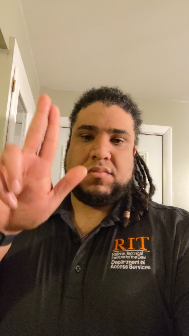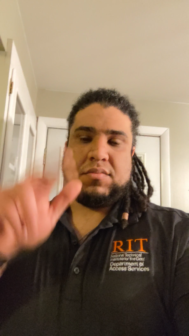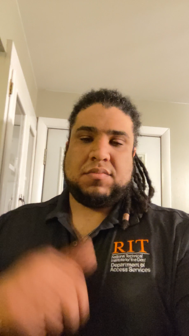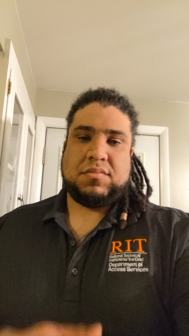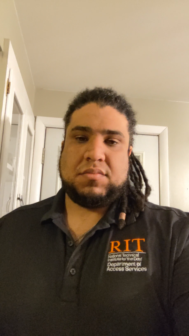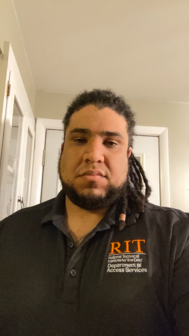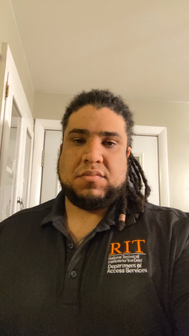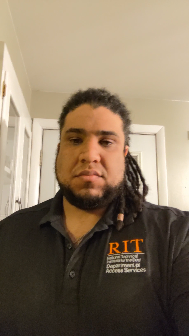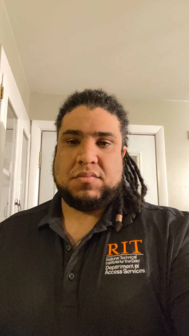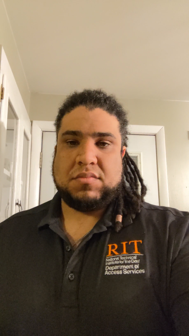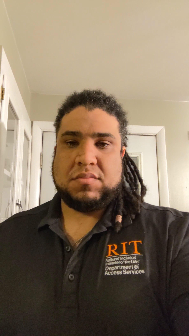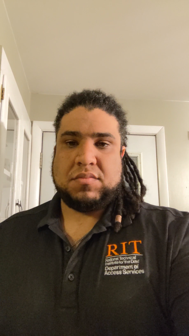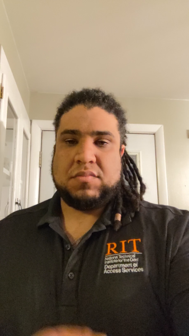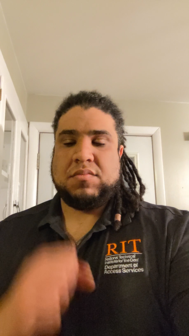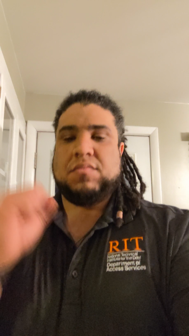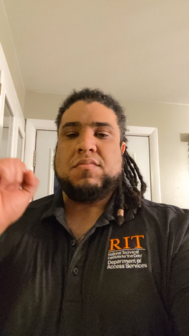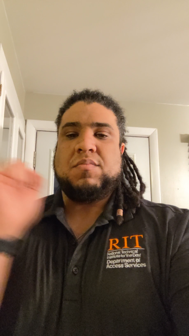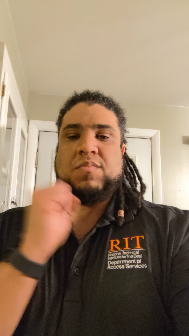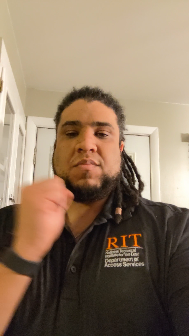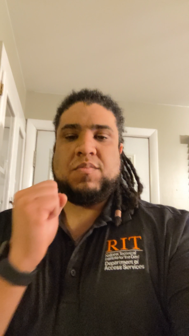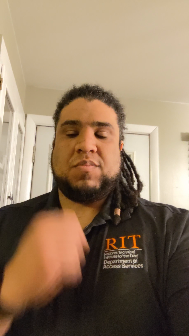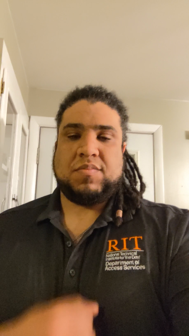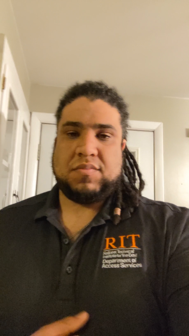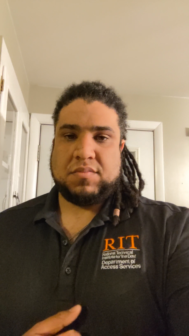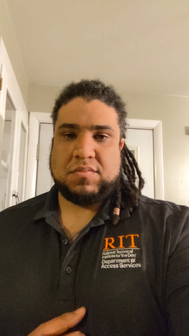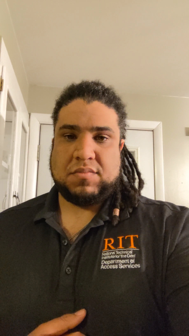cold